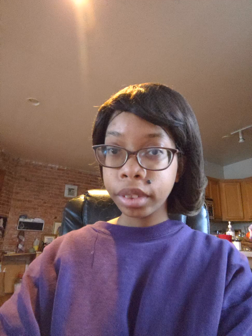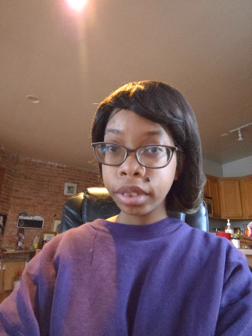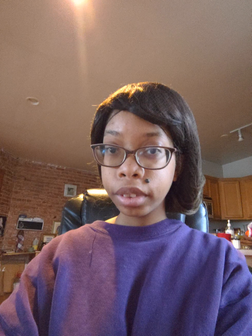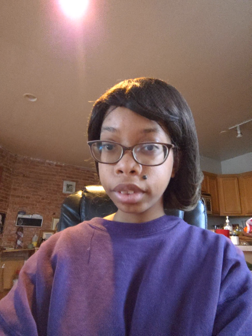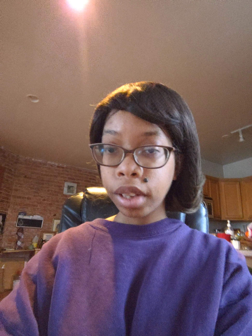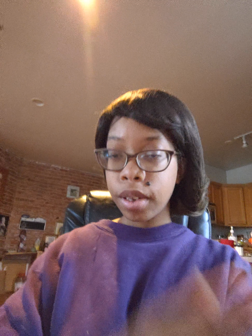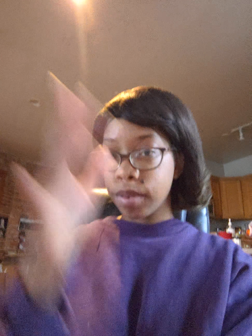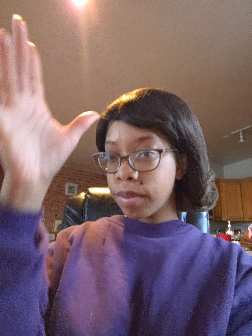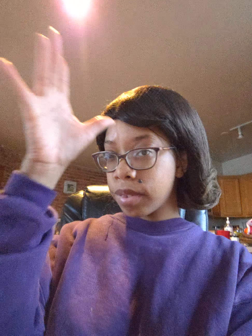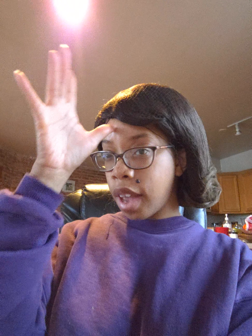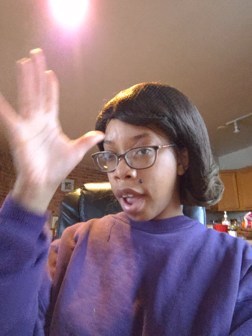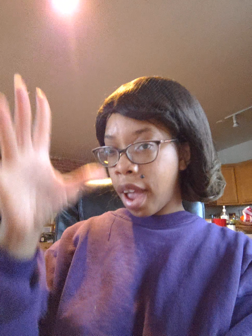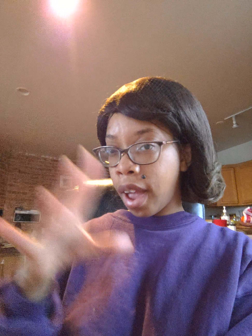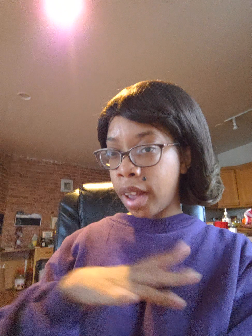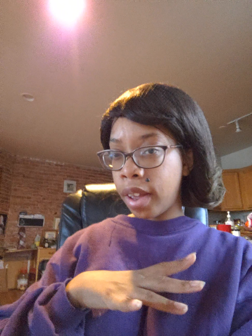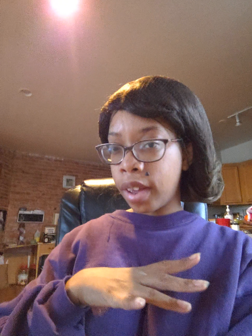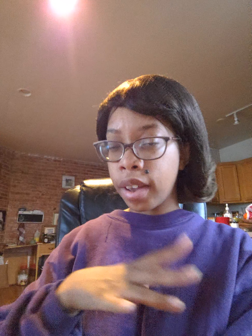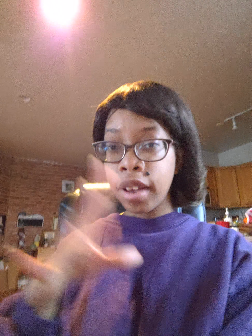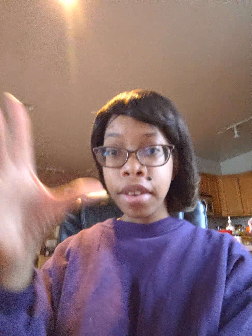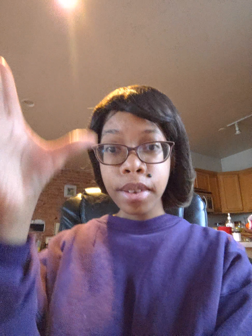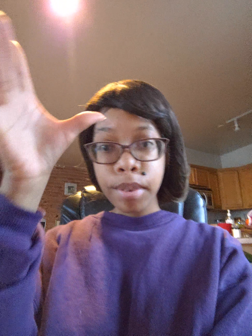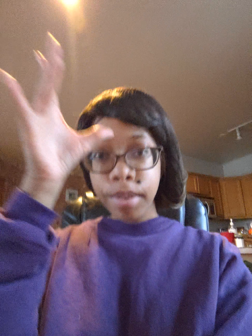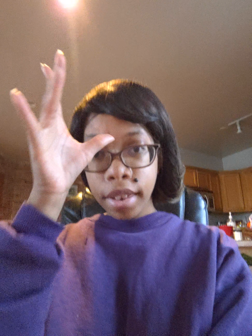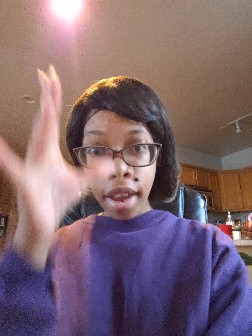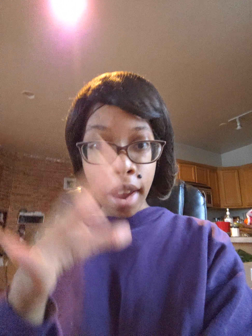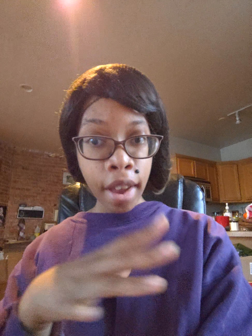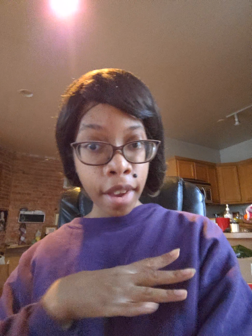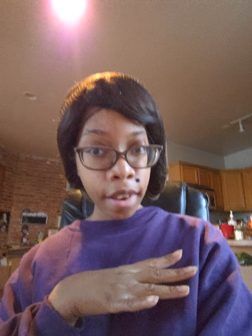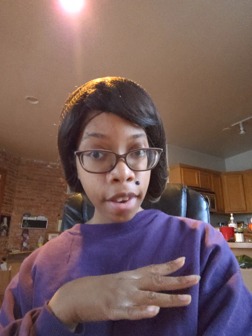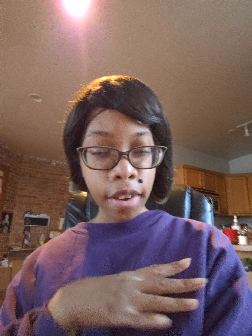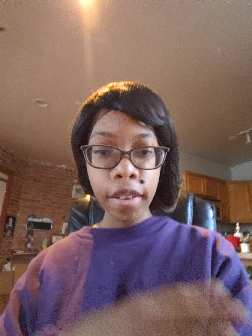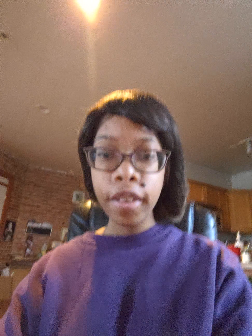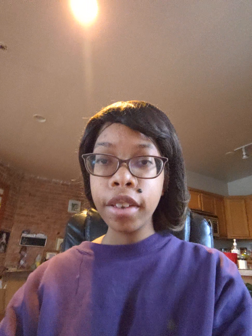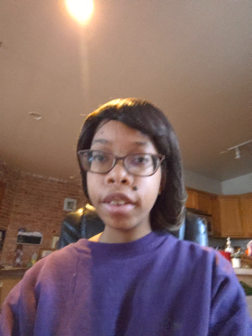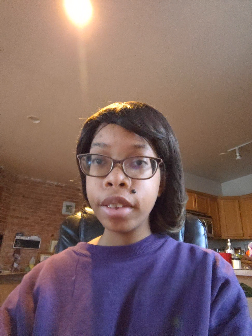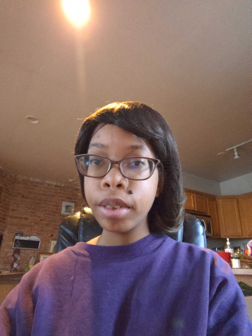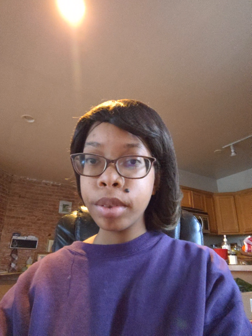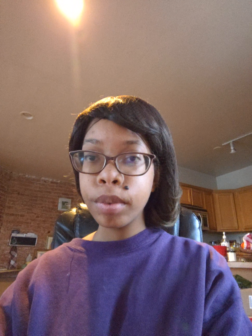man